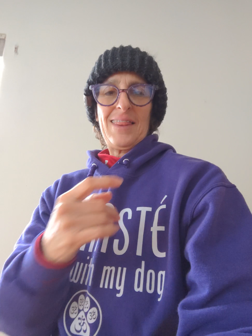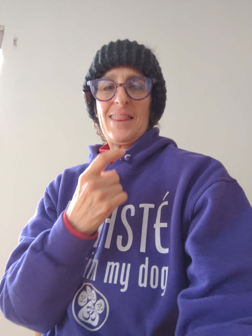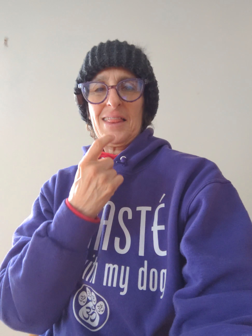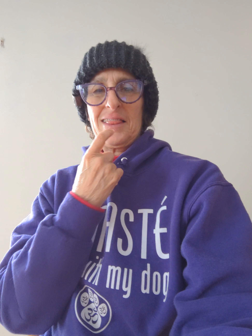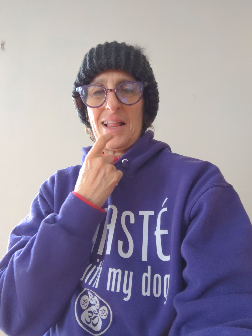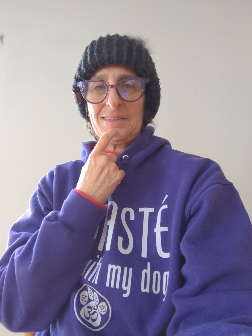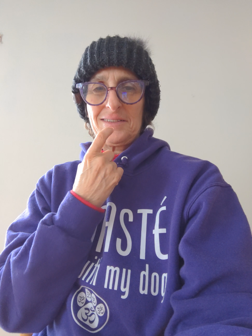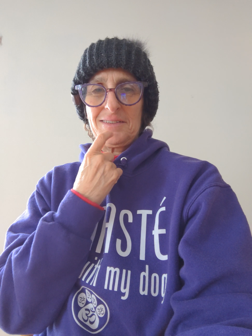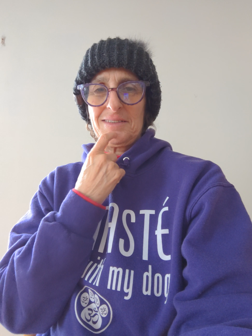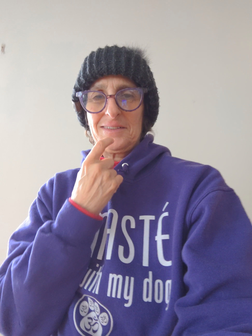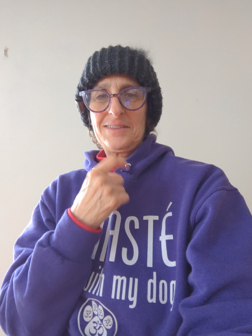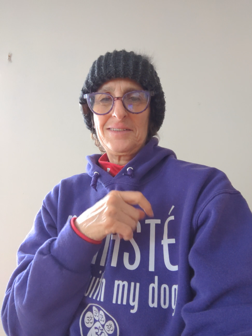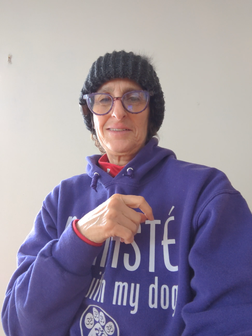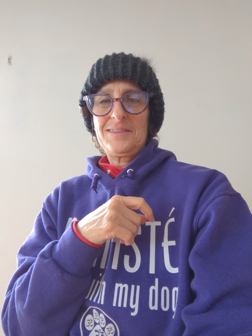window